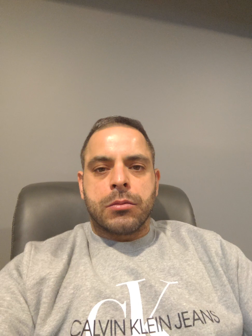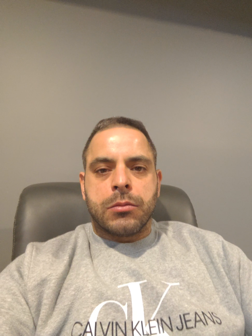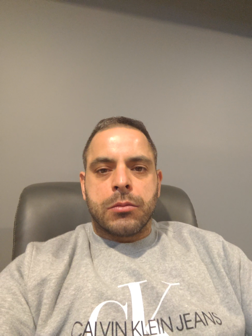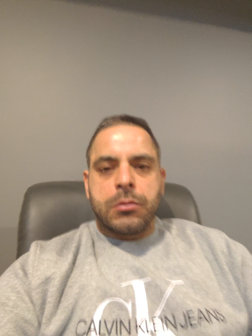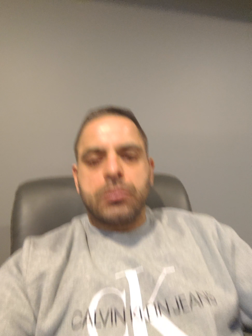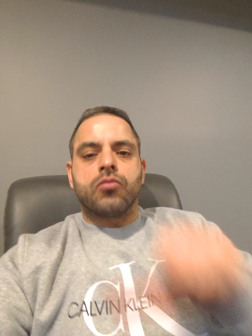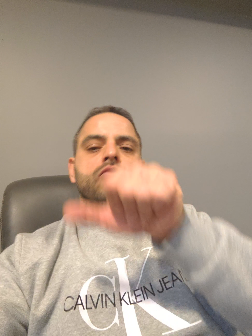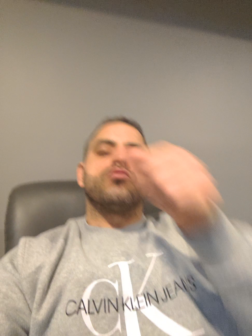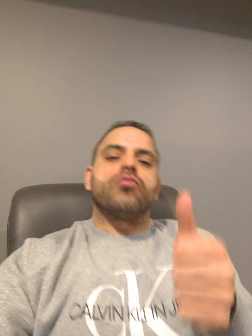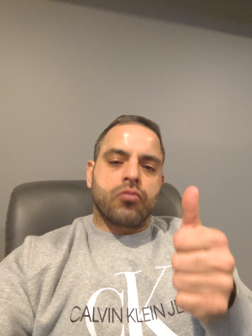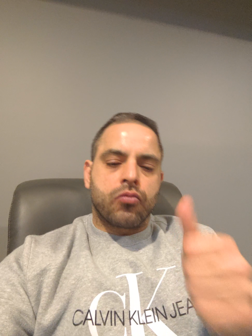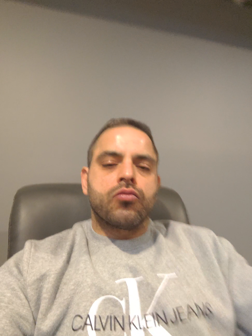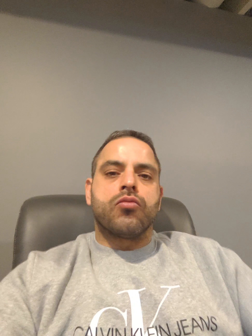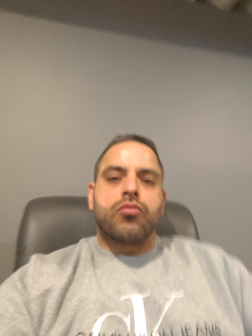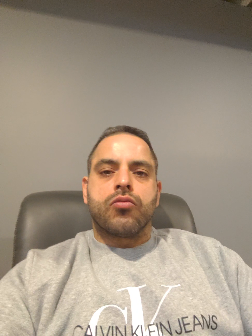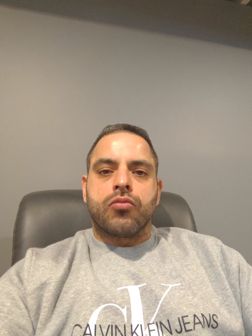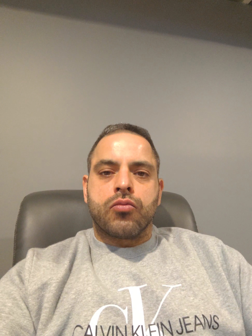another